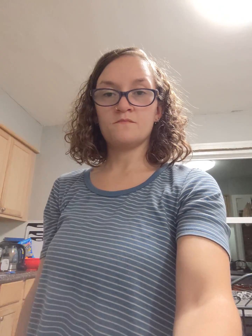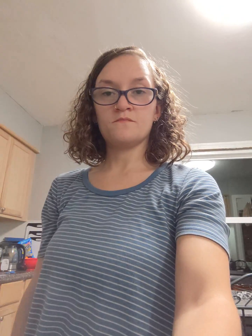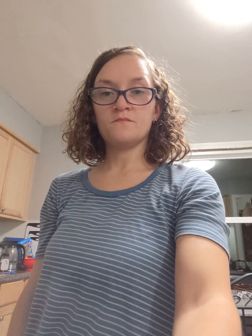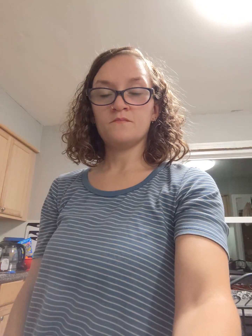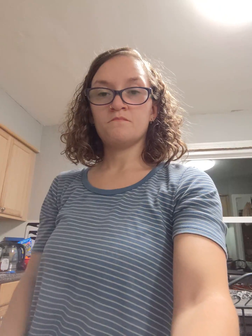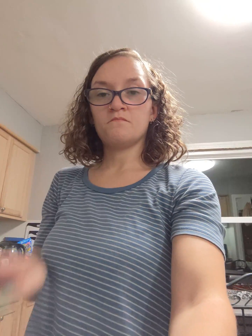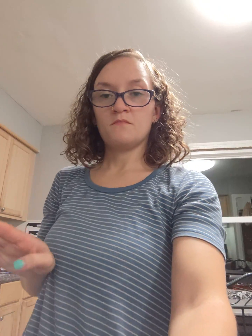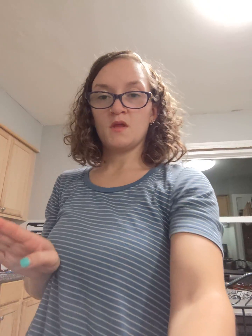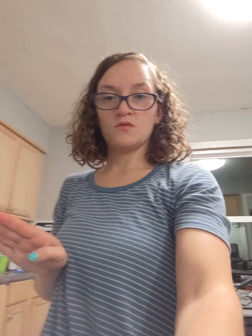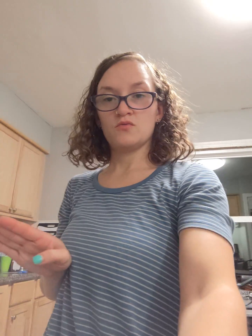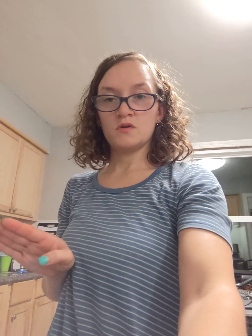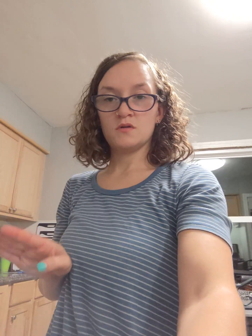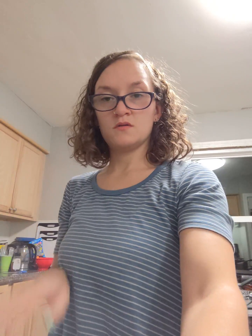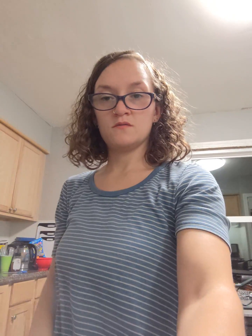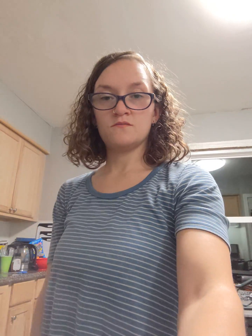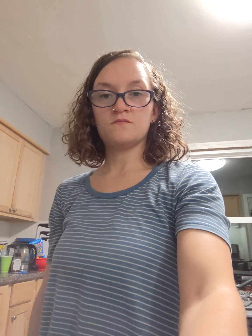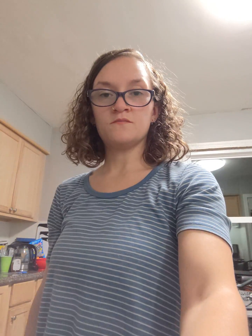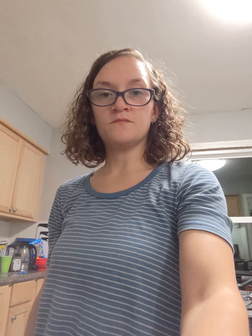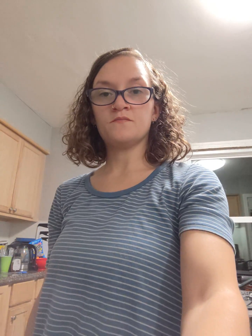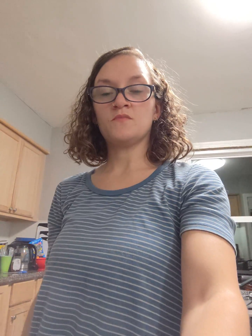penguin